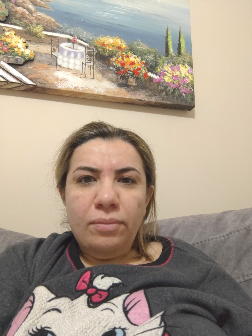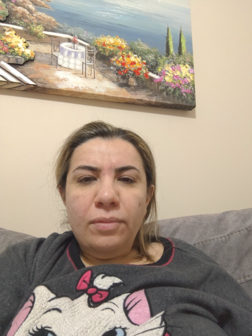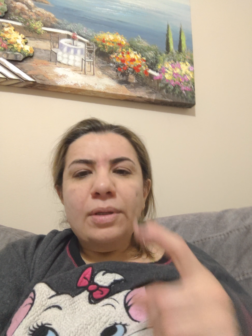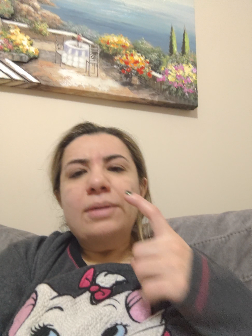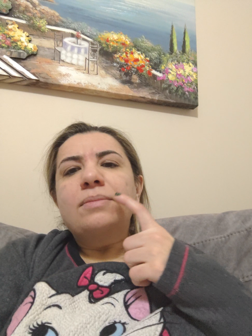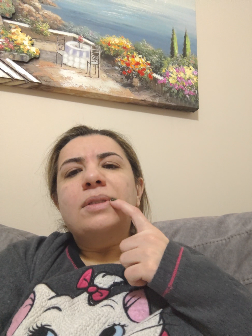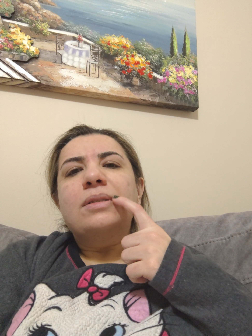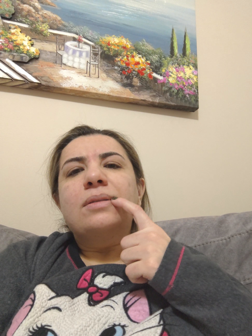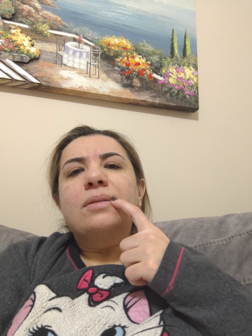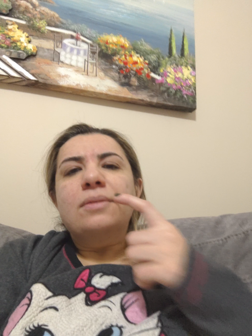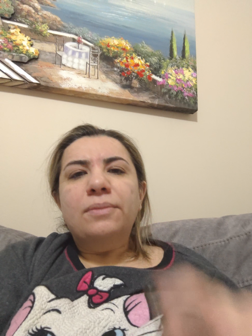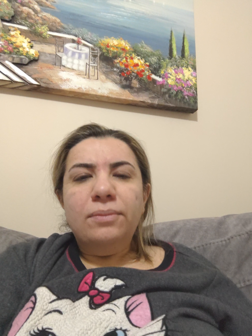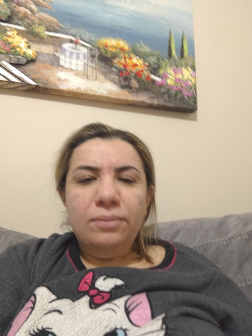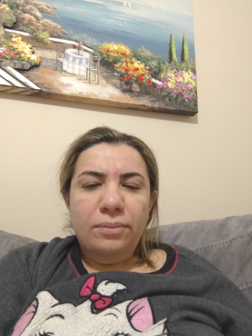tooth